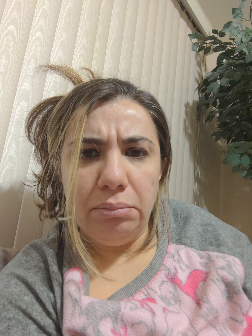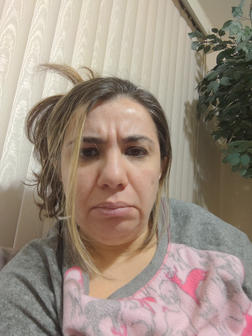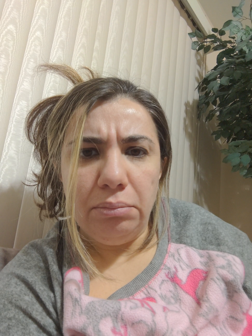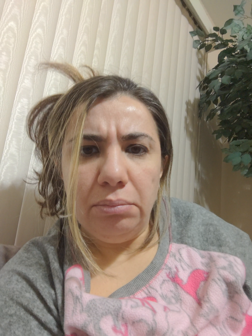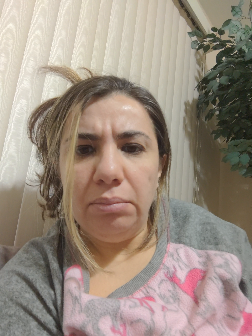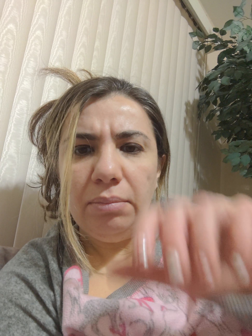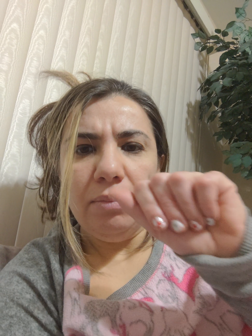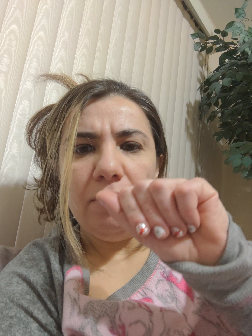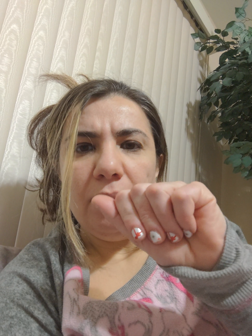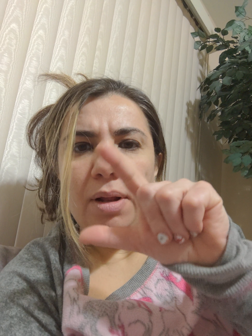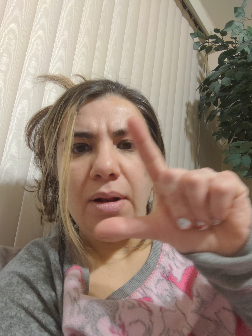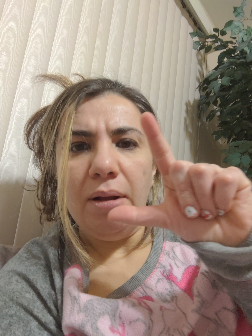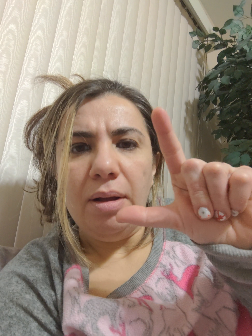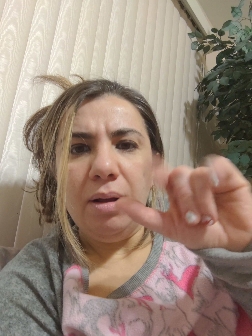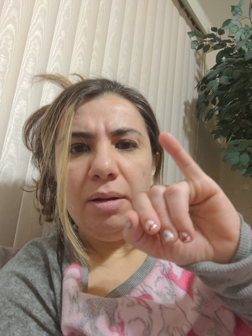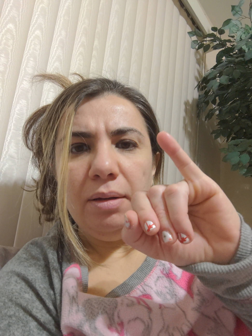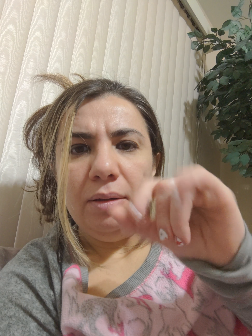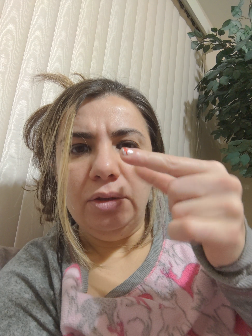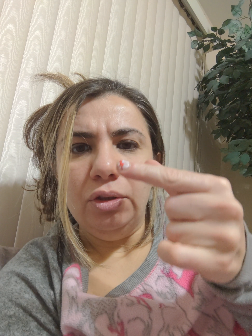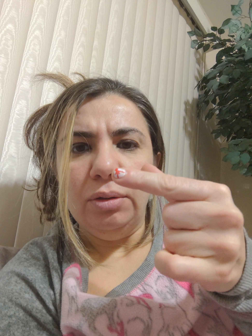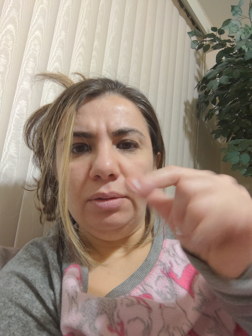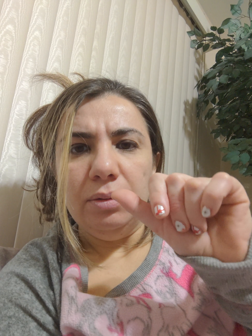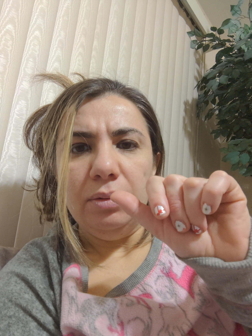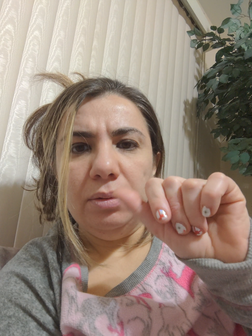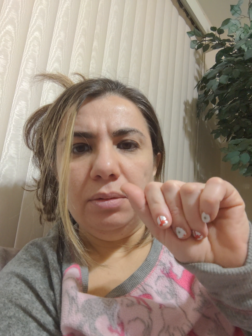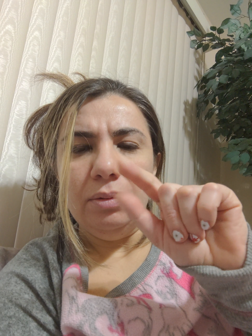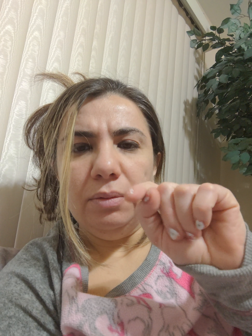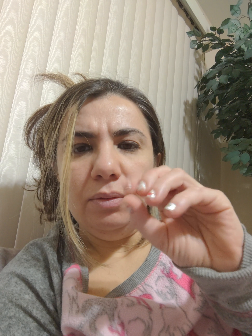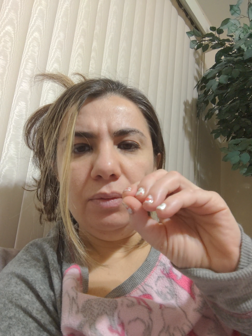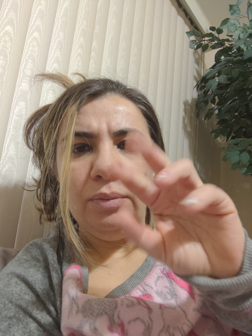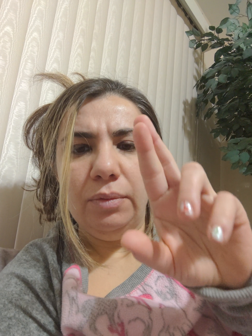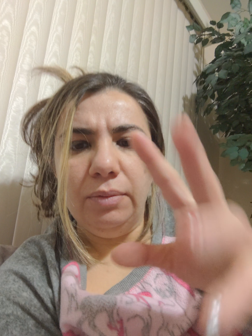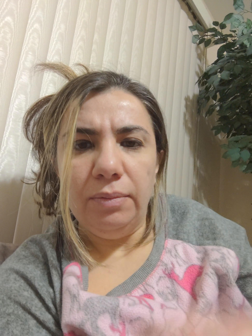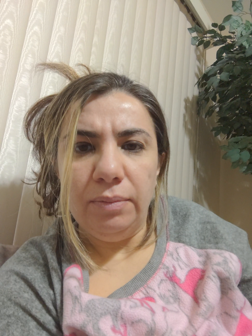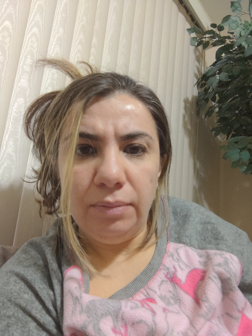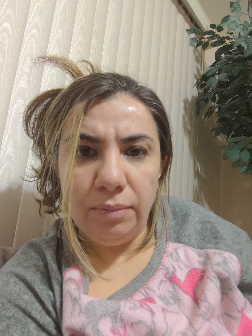alligator